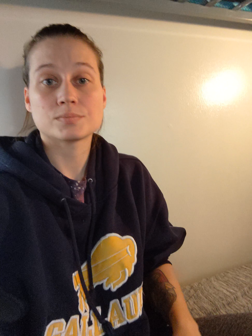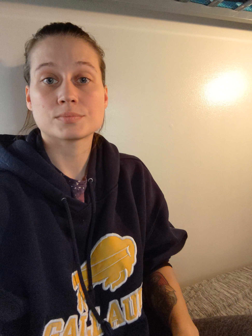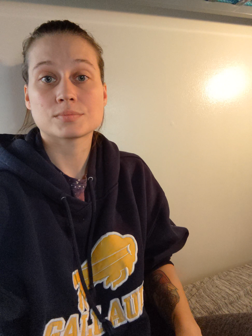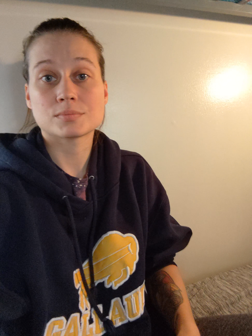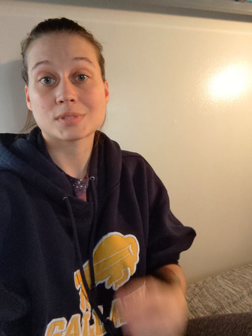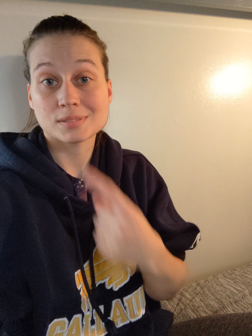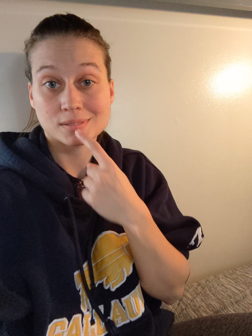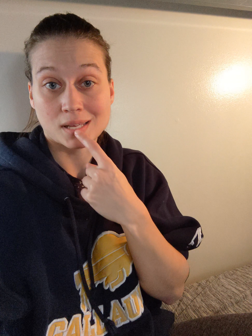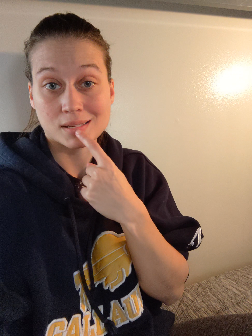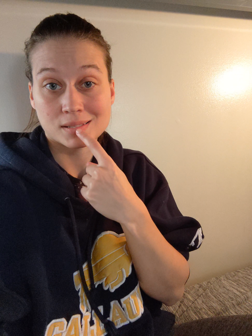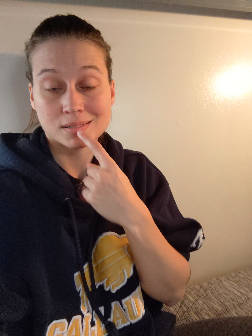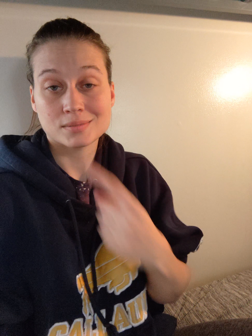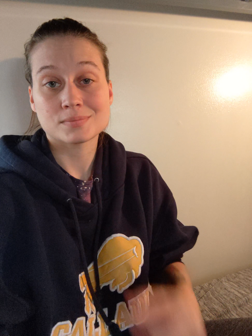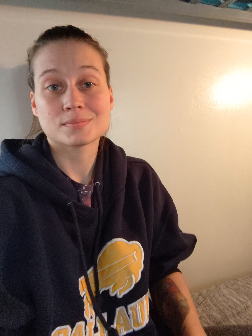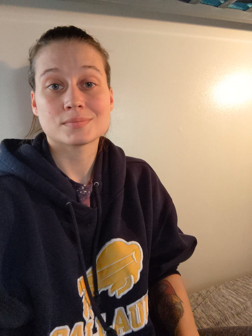tongue